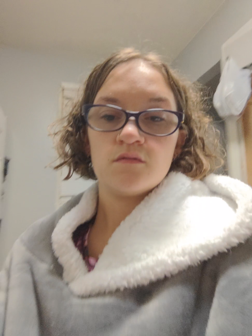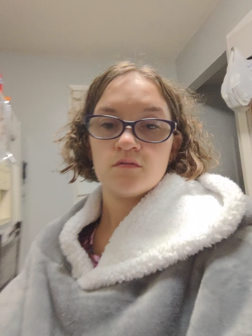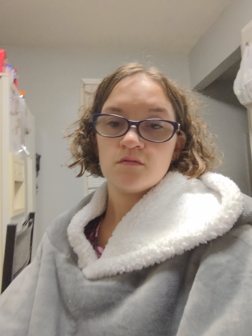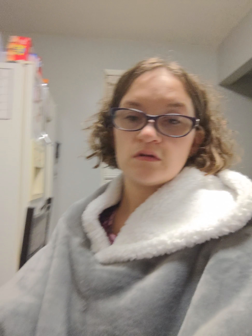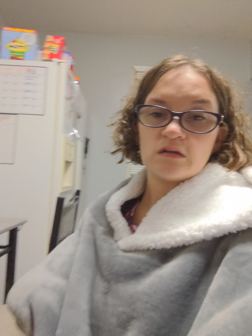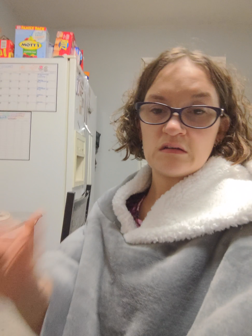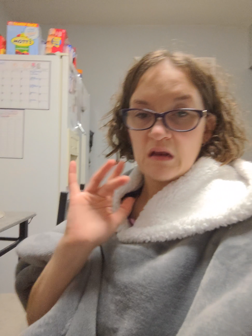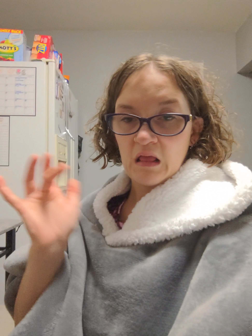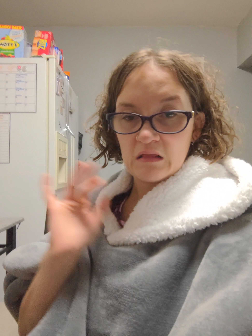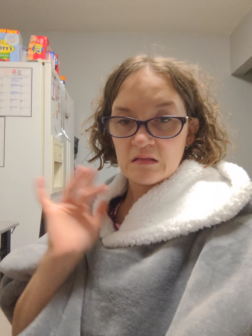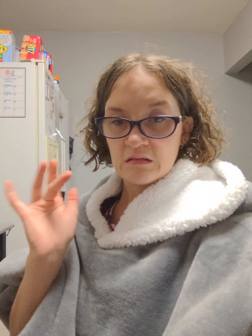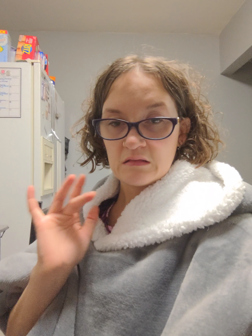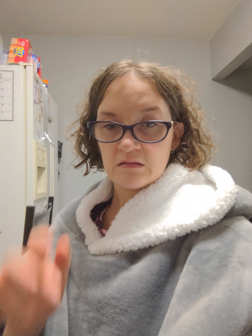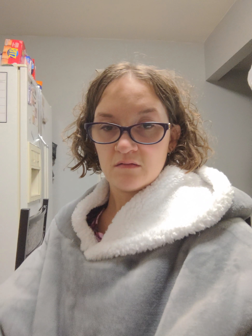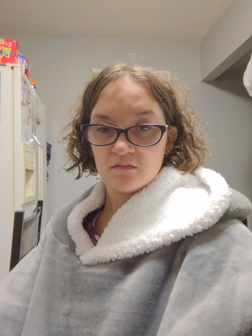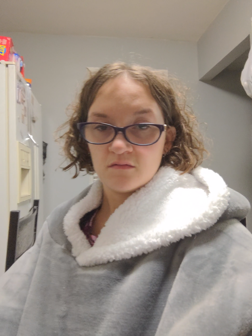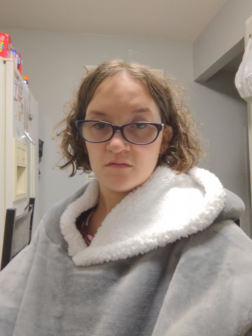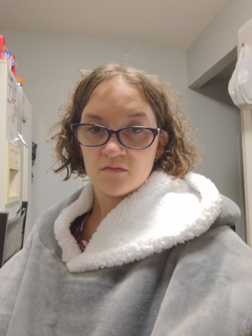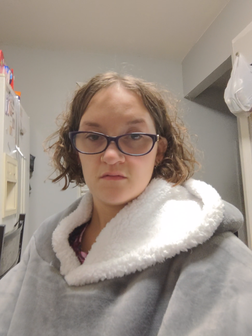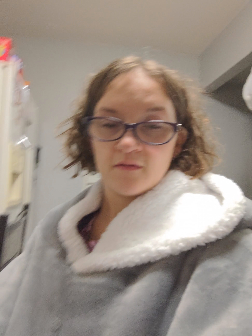yucky